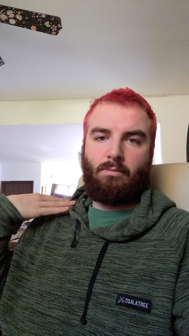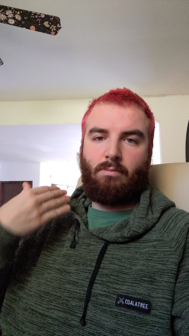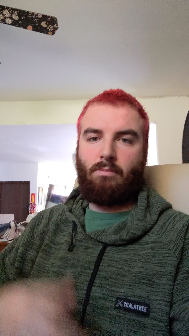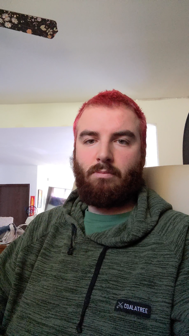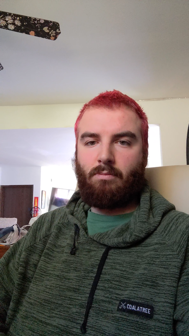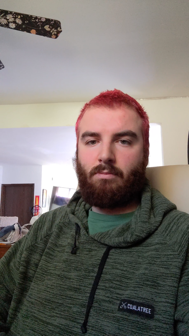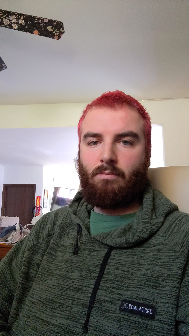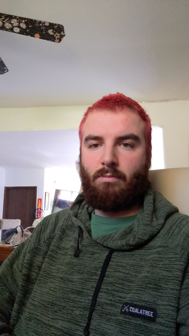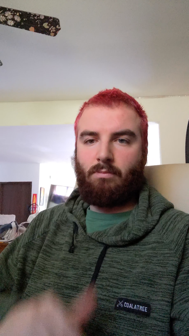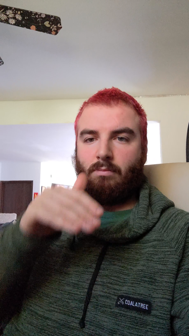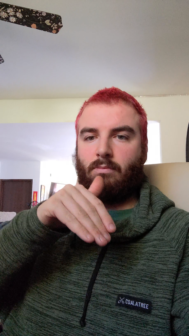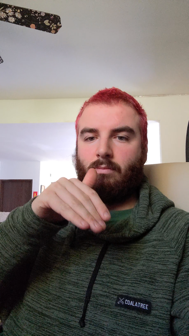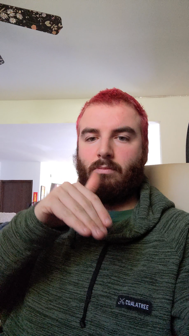doctor